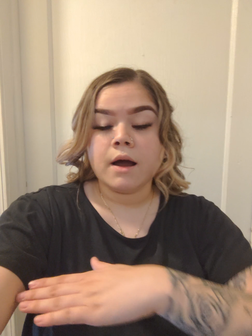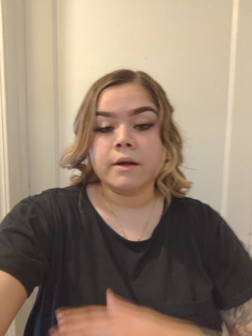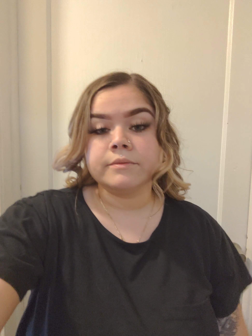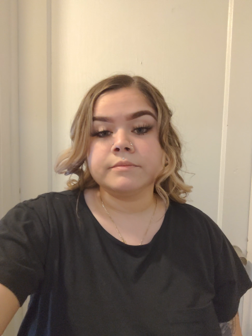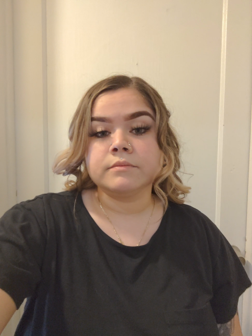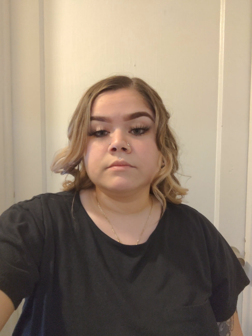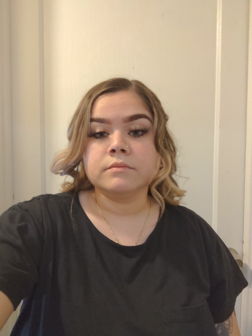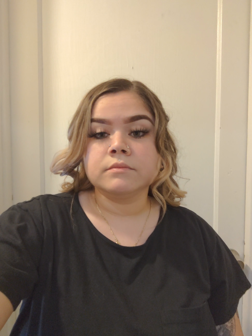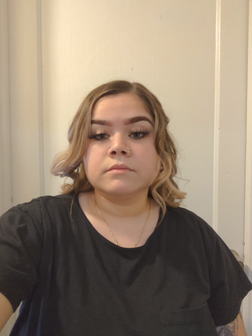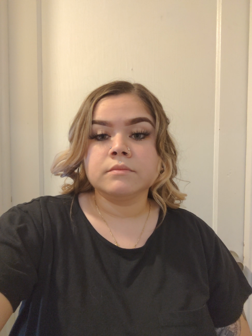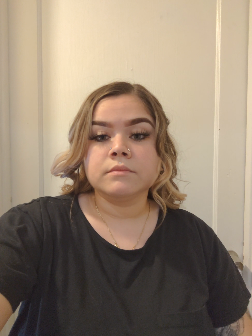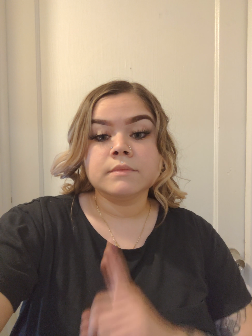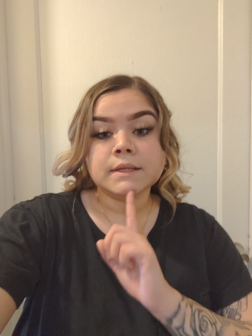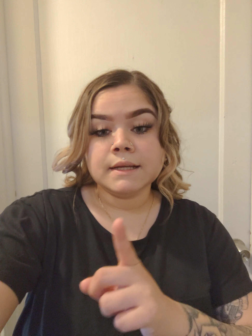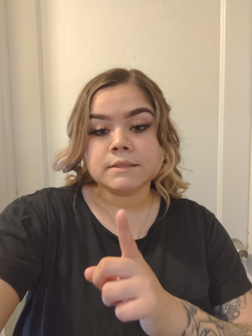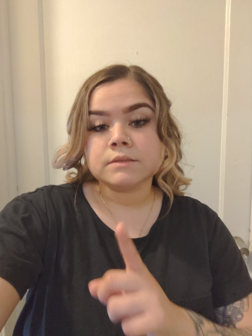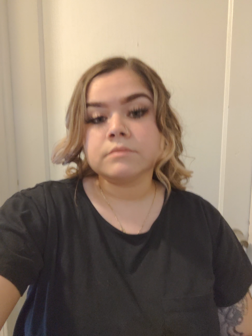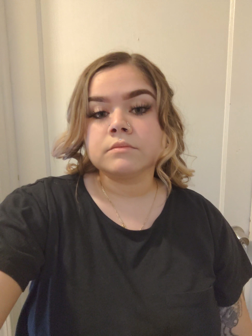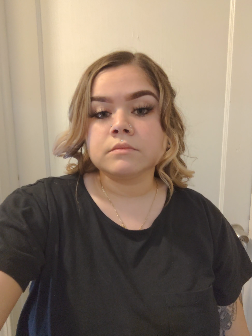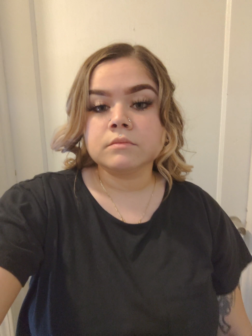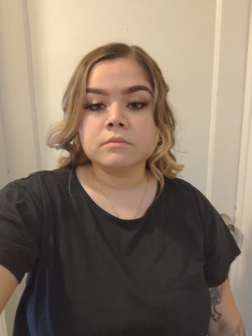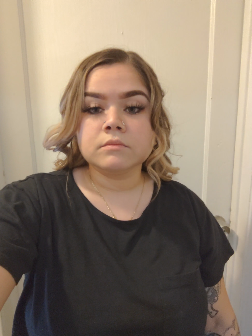is